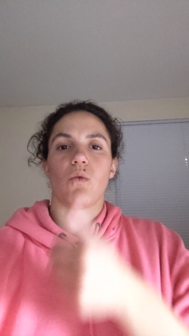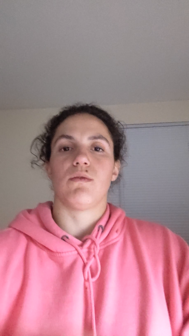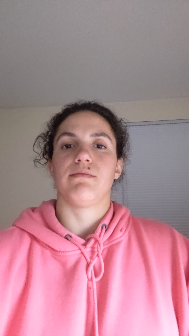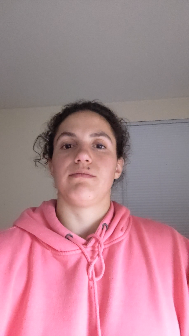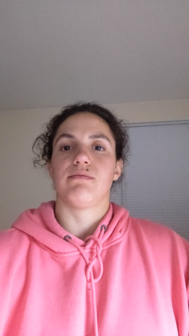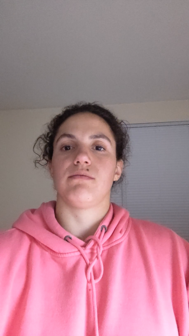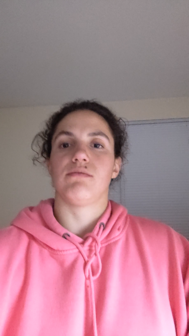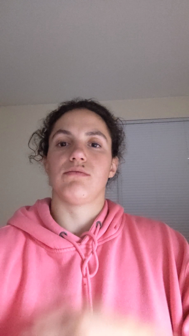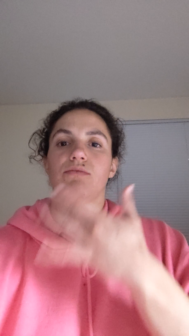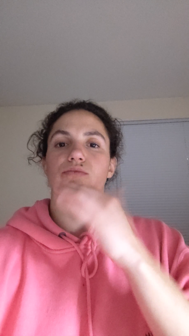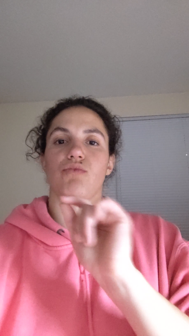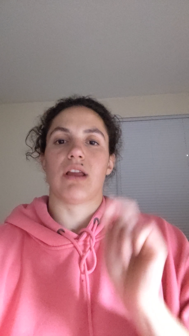crayon